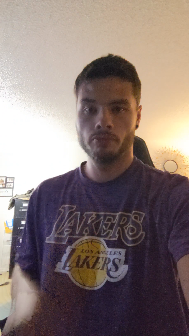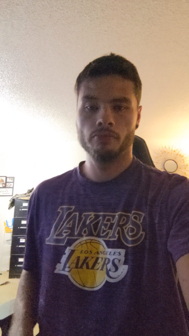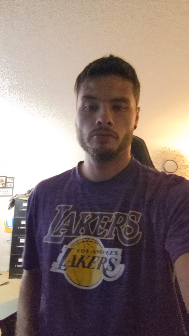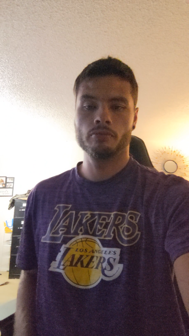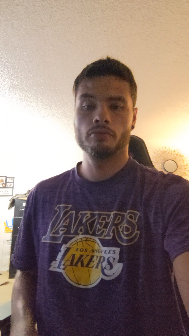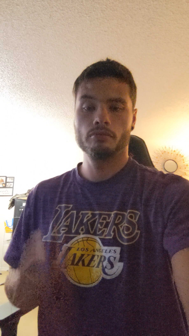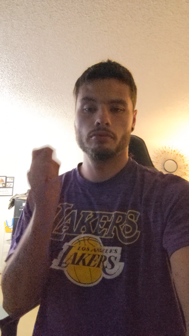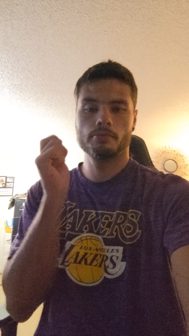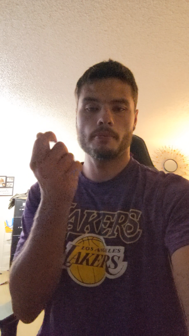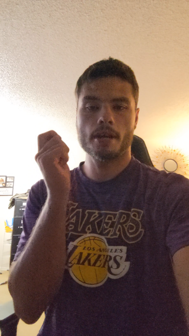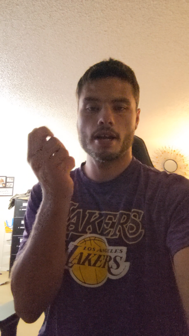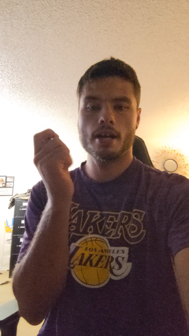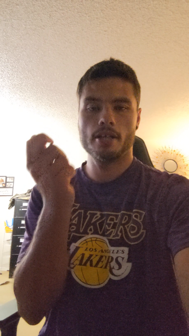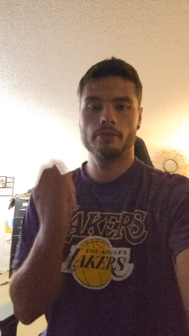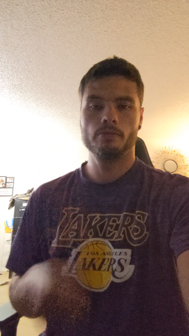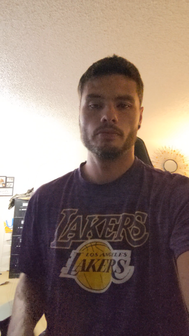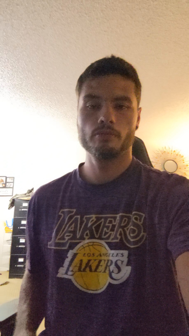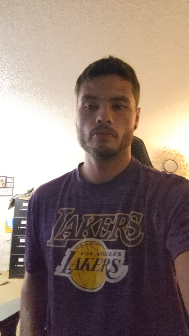bat